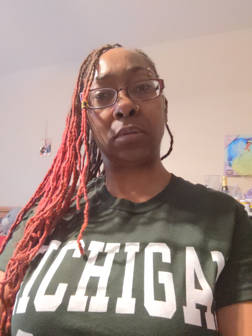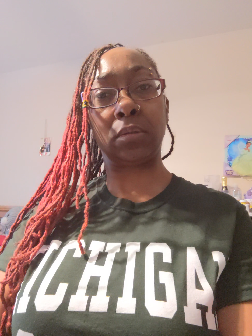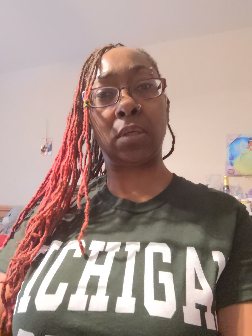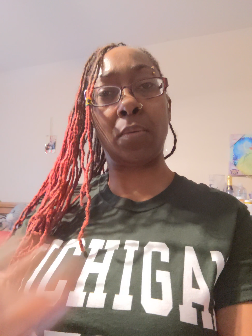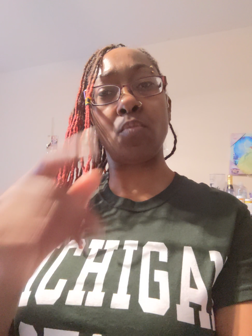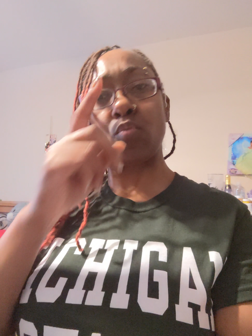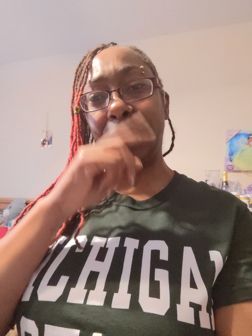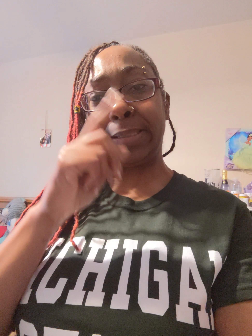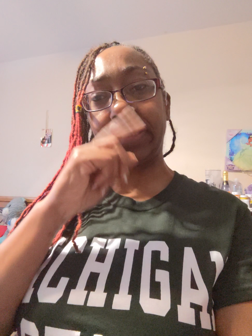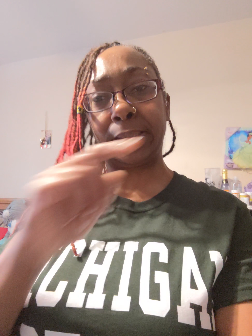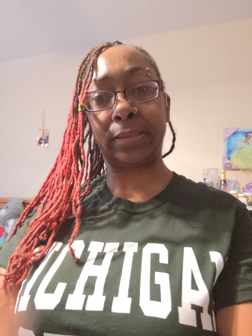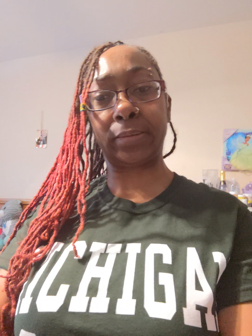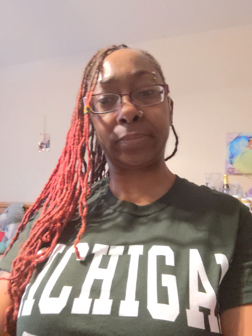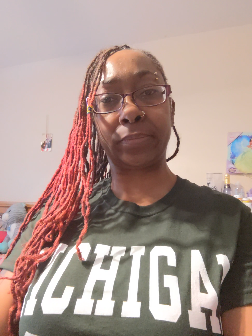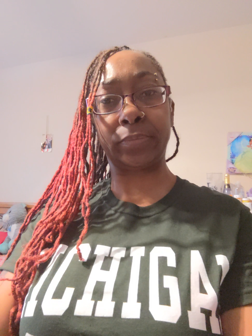pretend